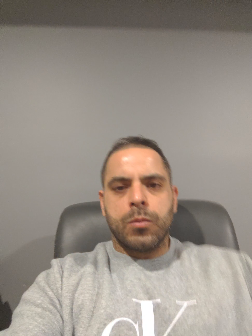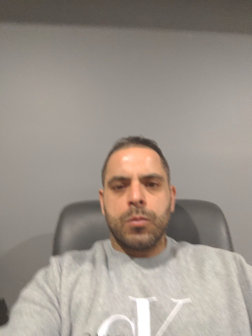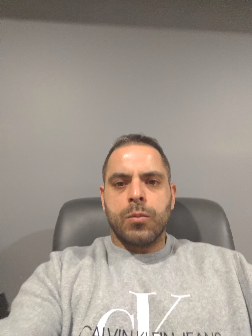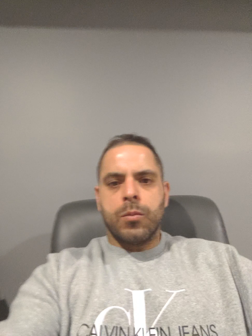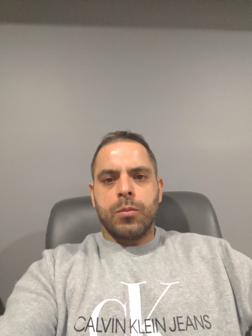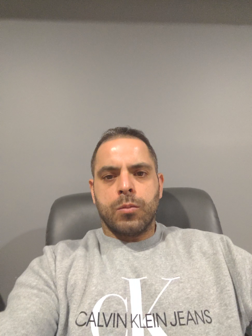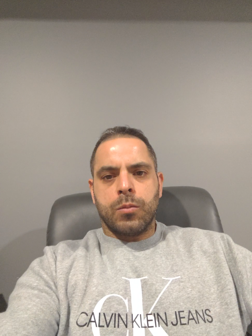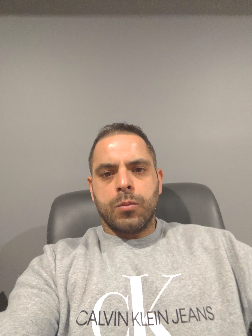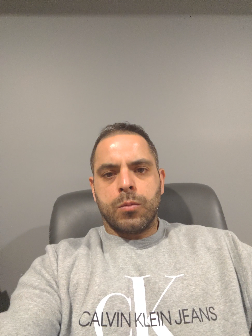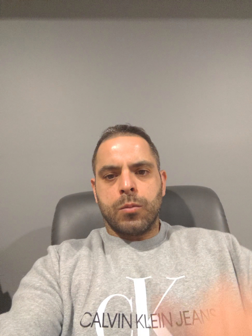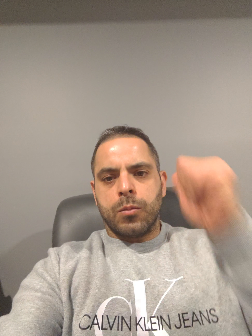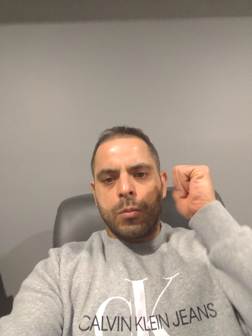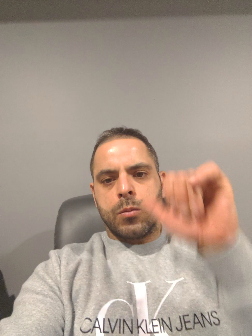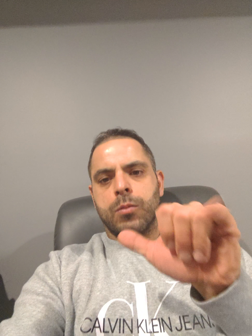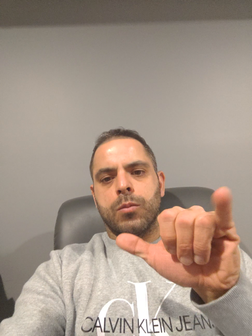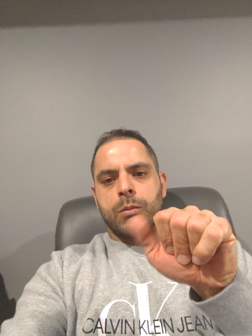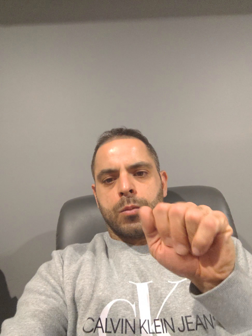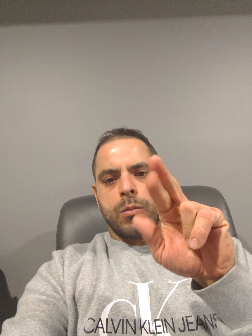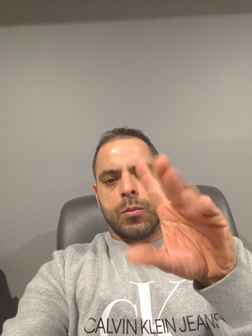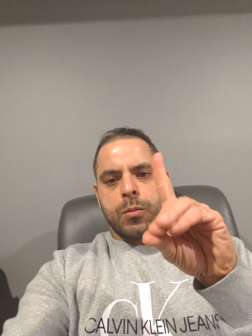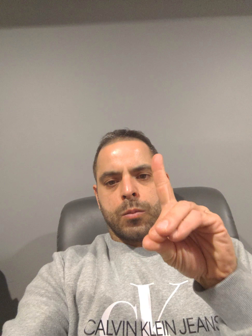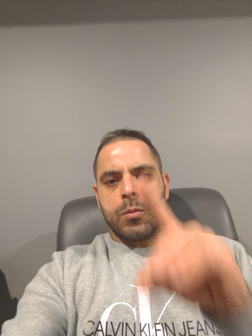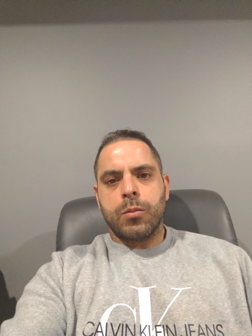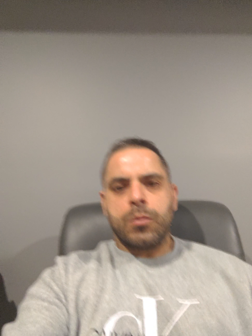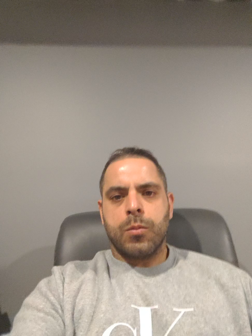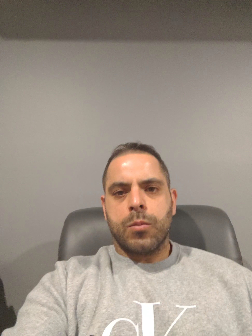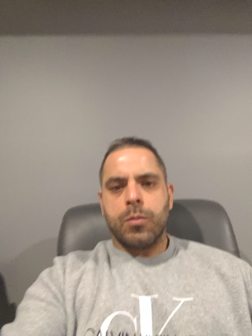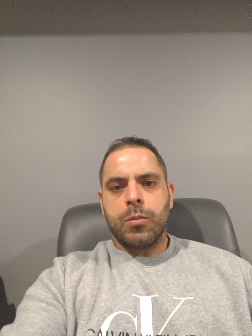backyard